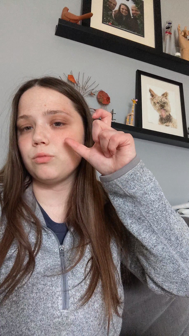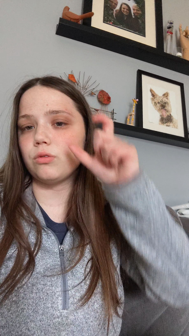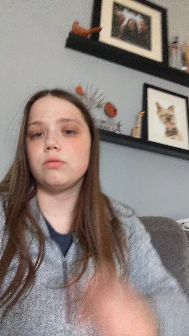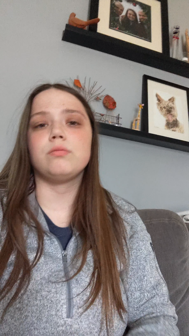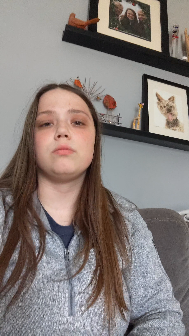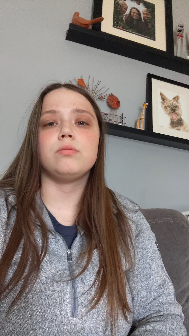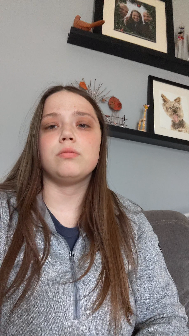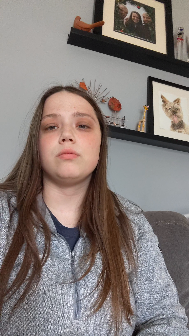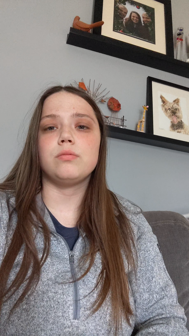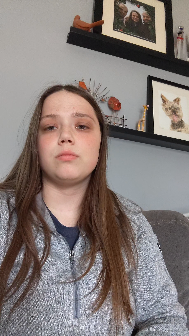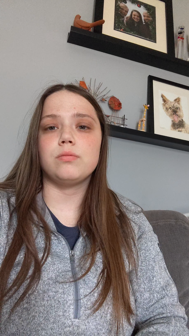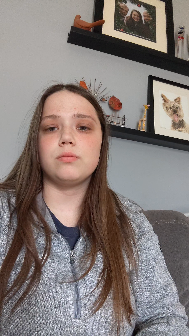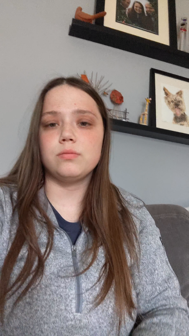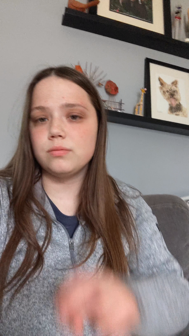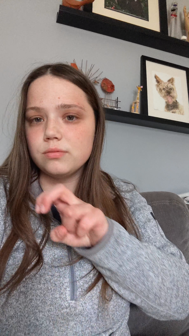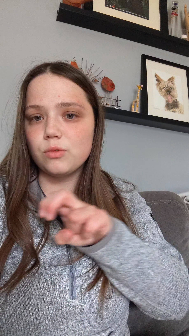couch